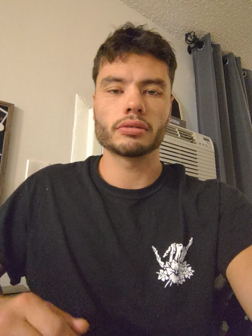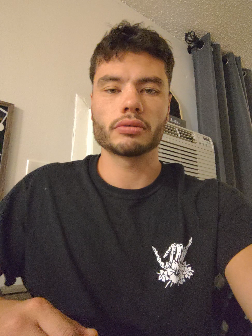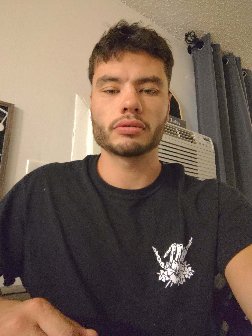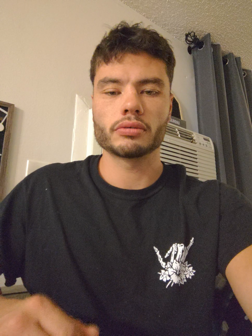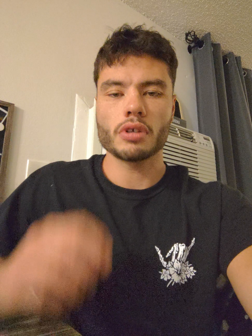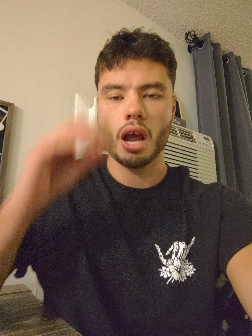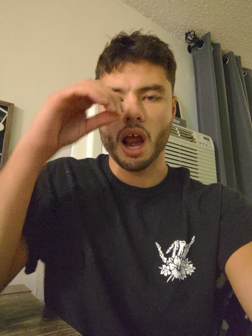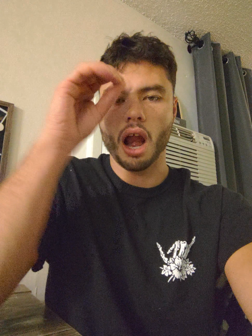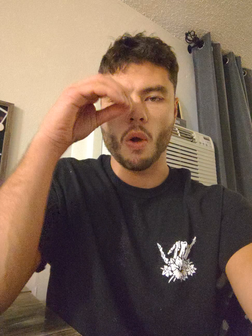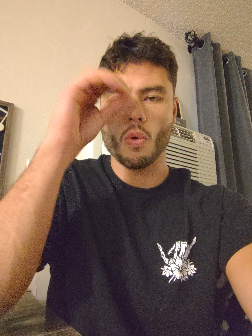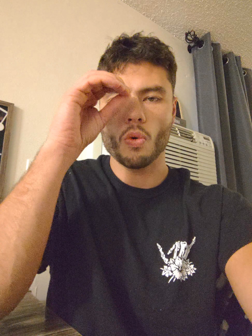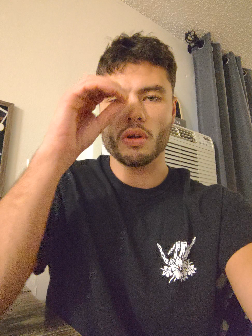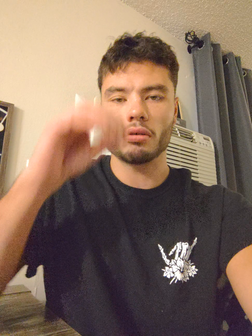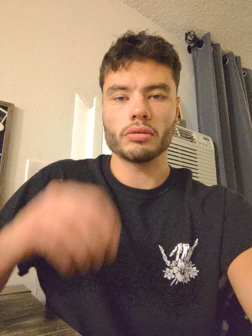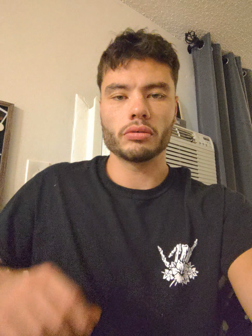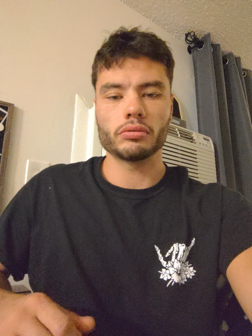owl